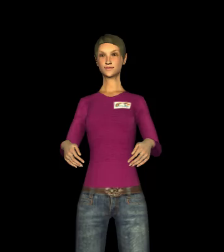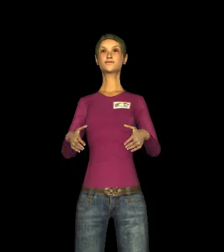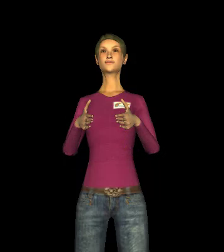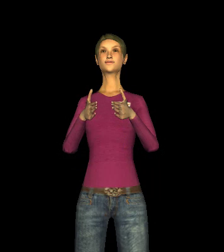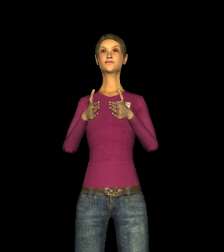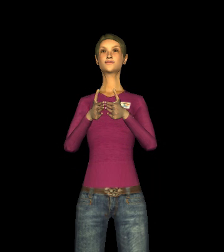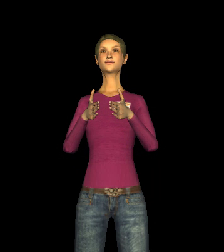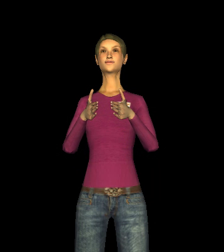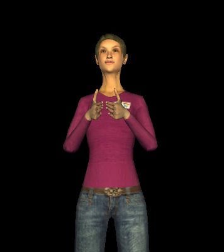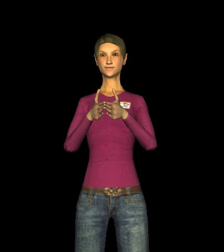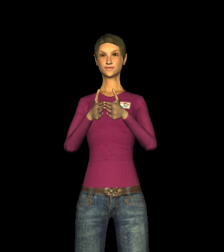يطلب